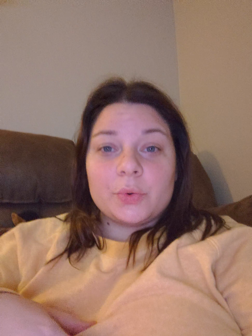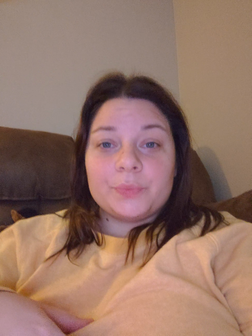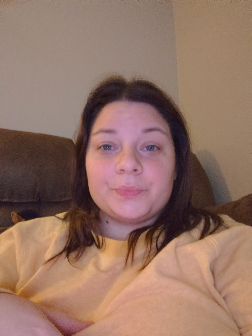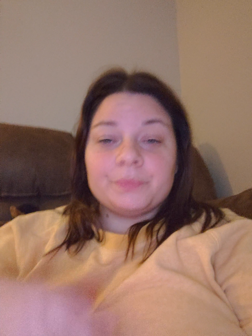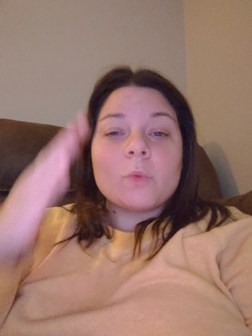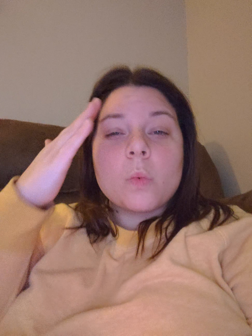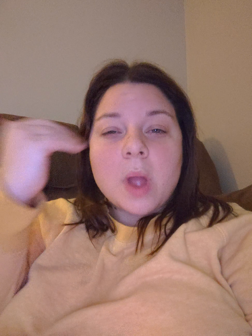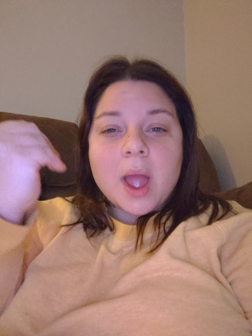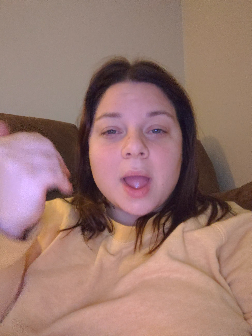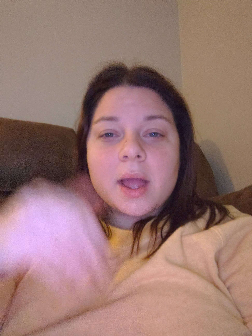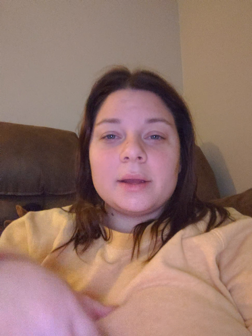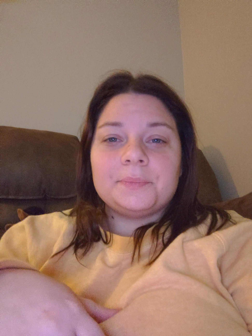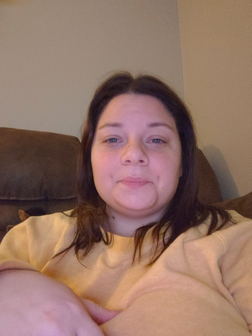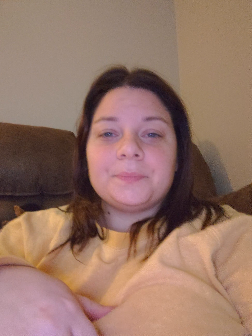why